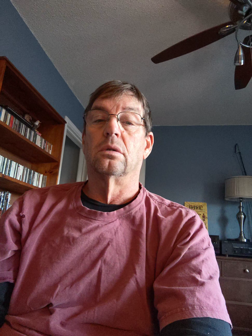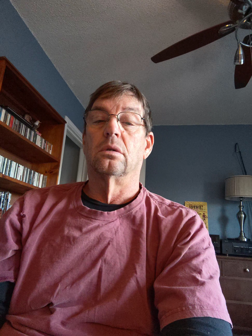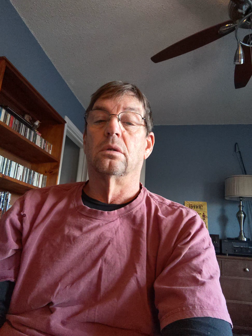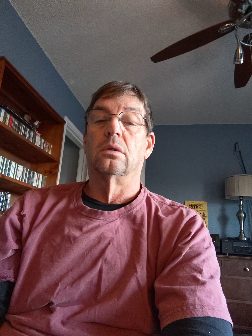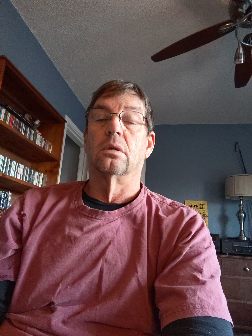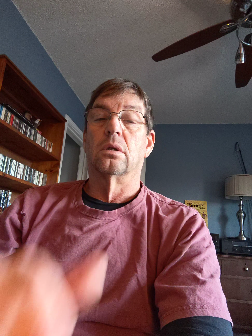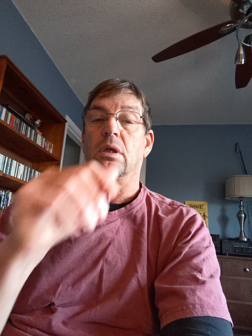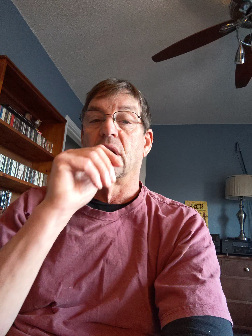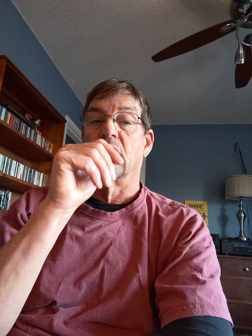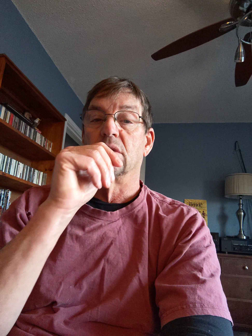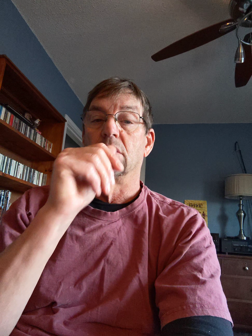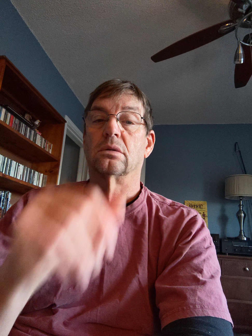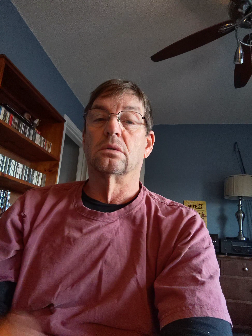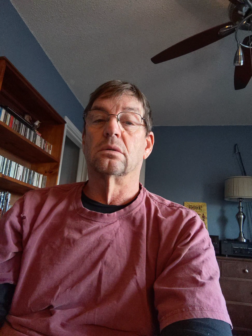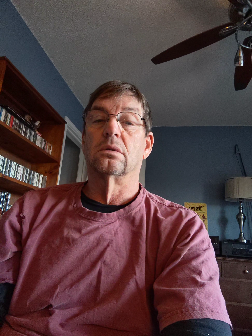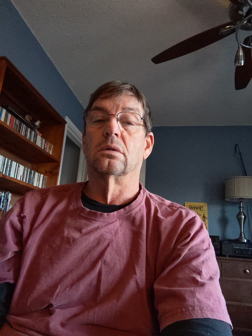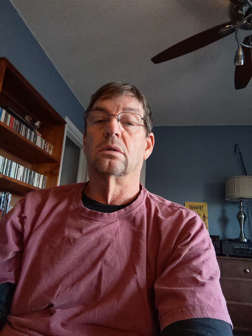nuts